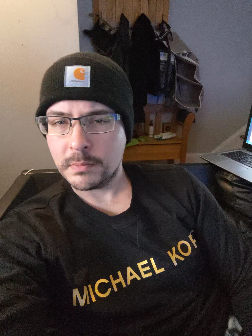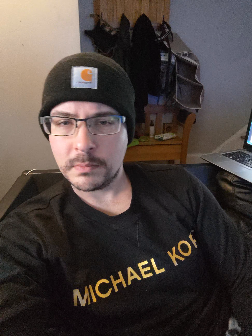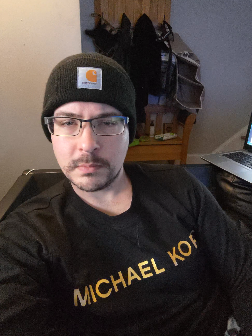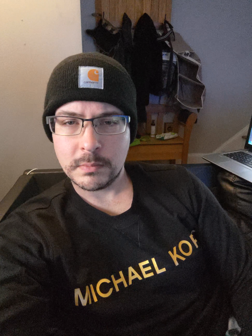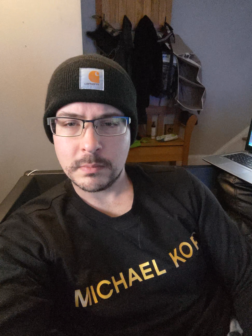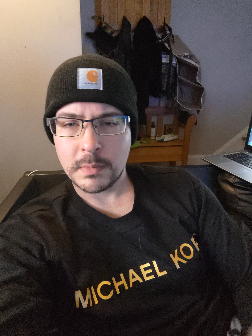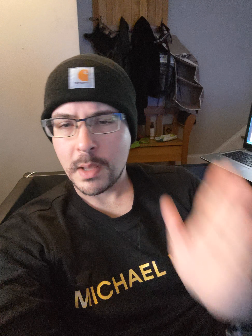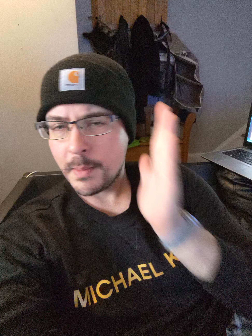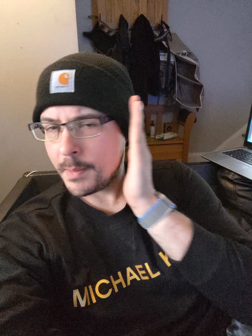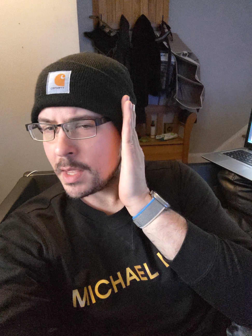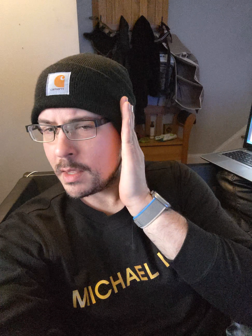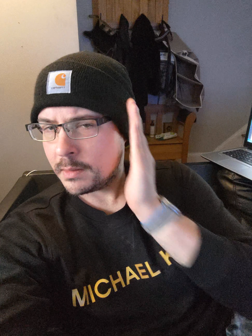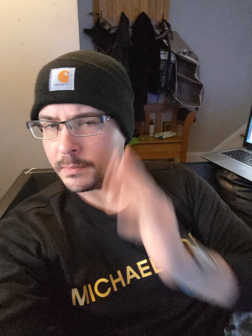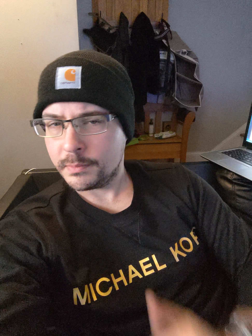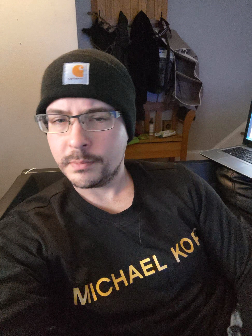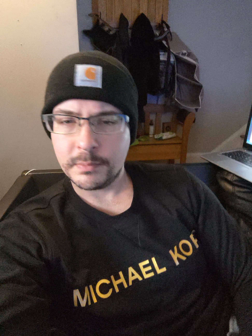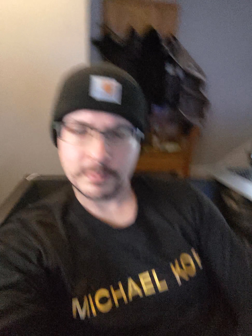bed